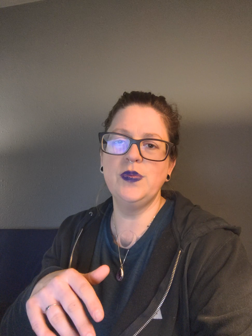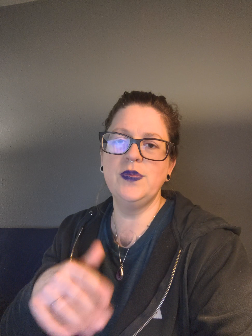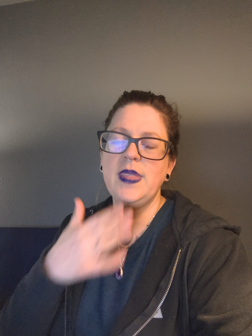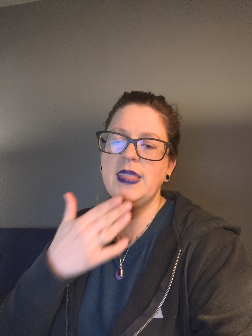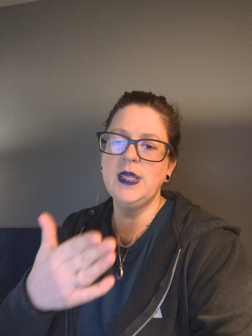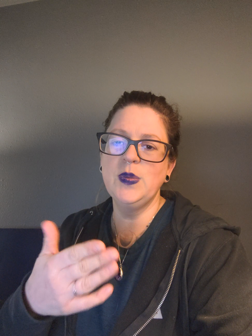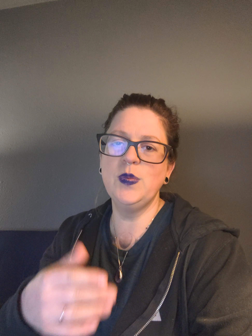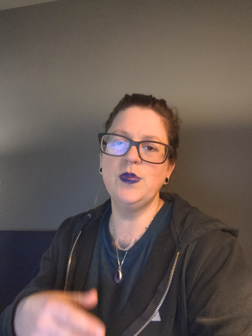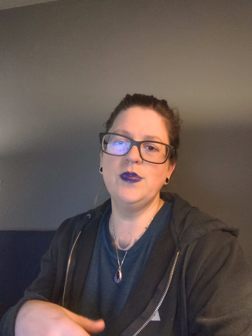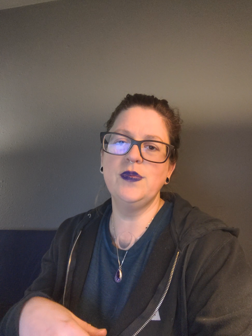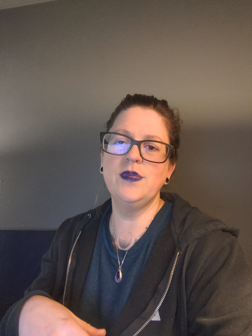thank you